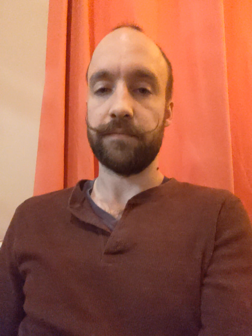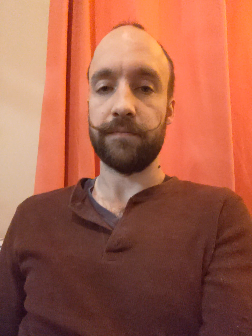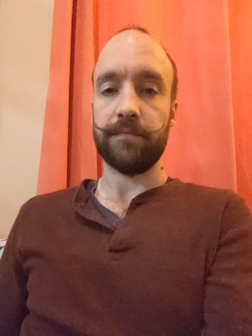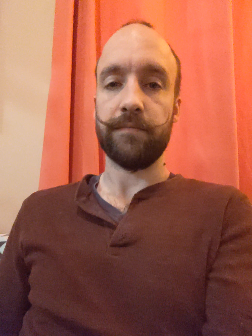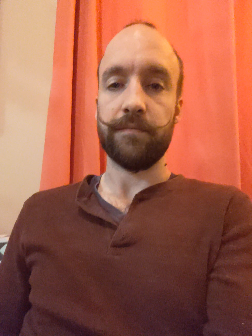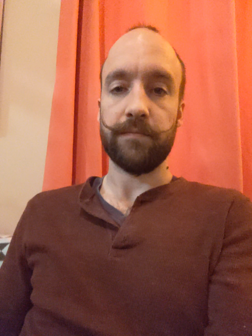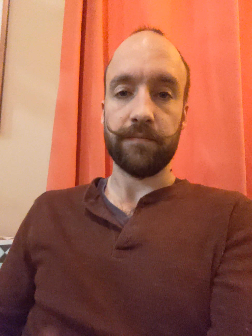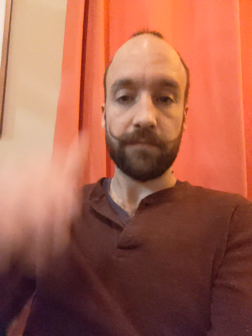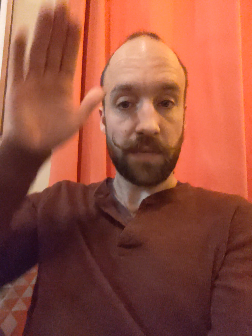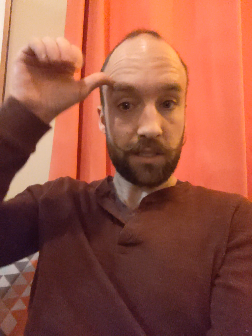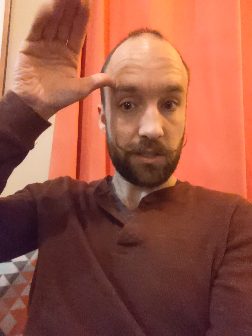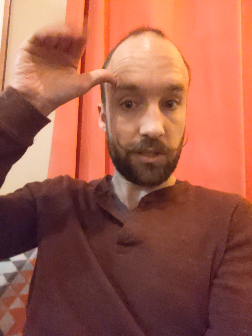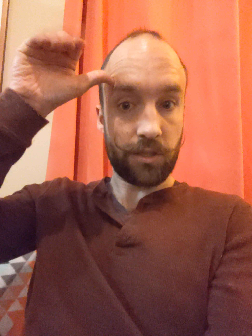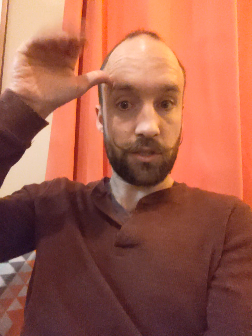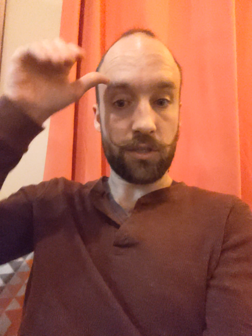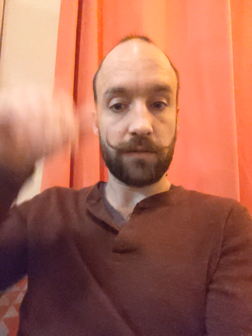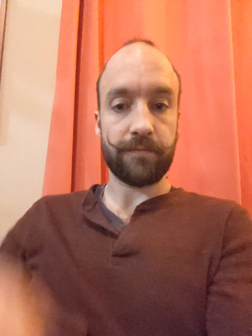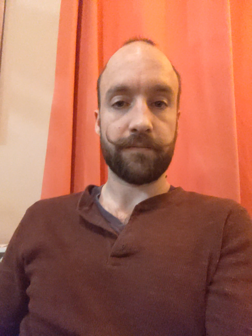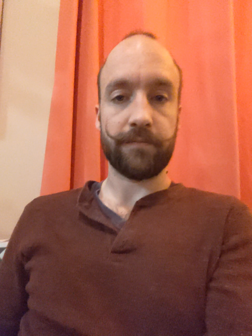donkey